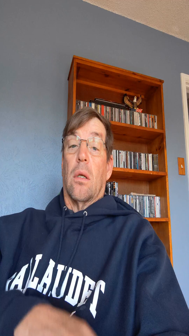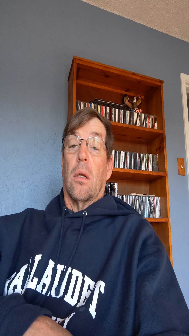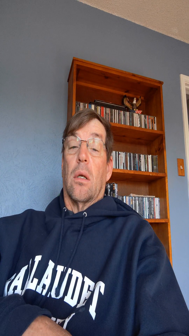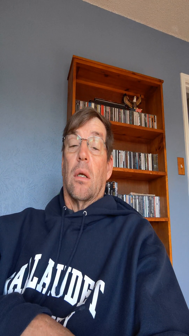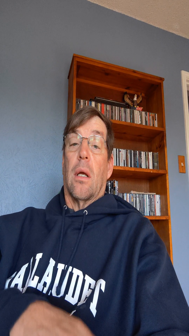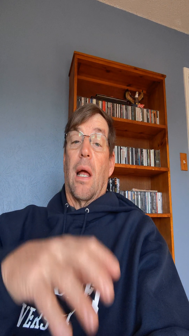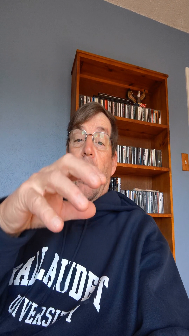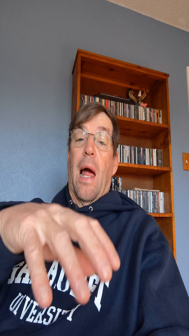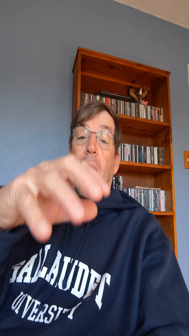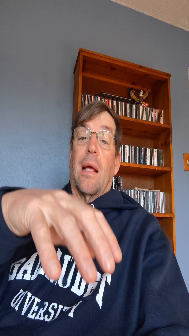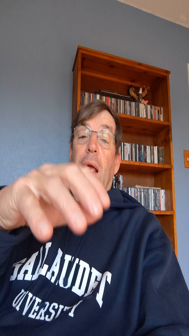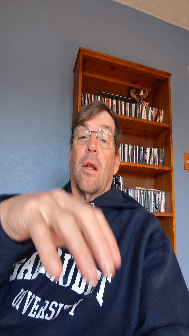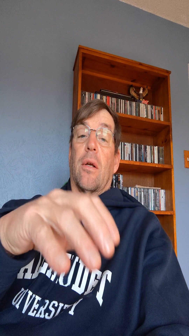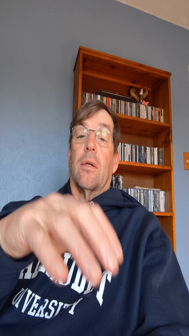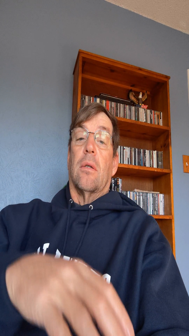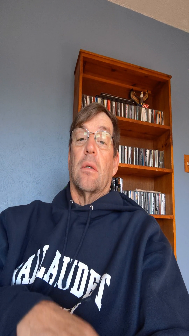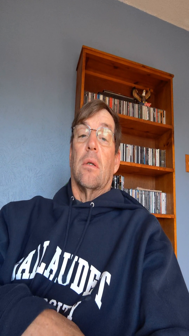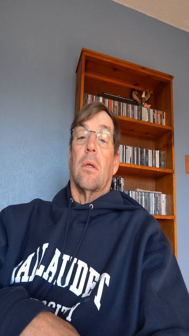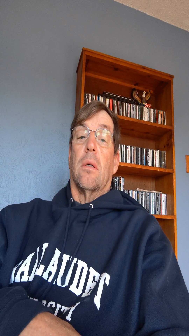alligator